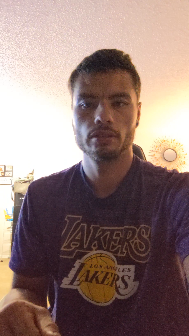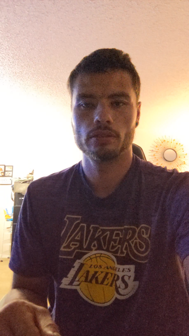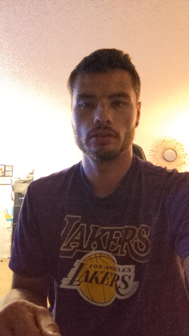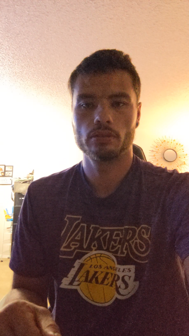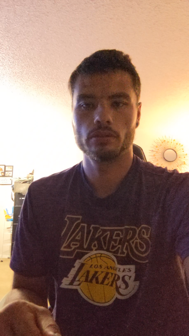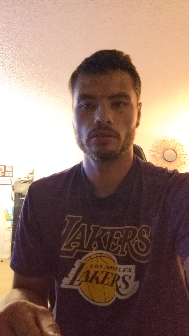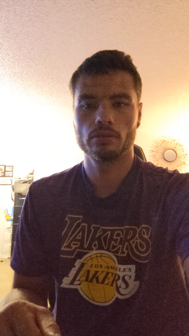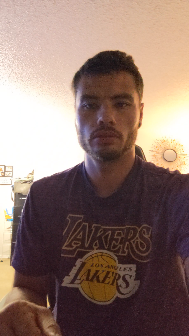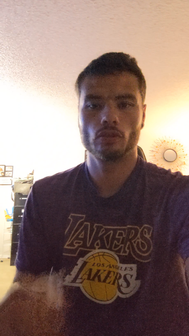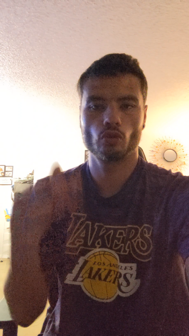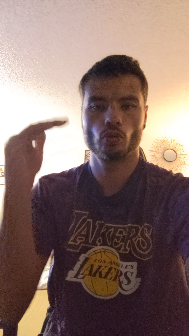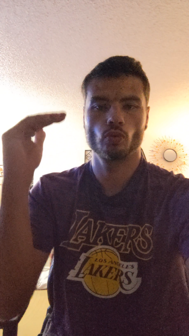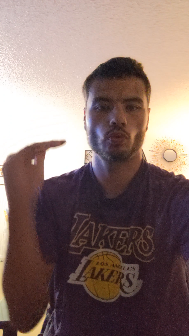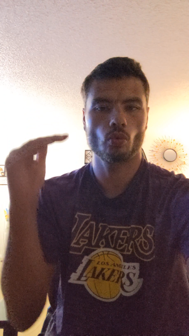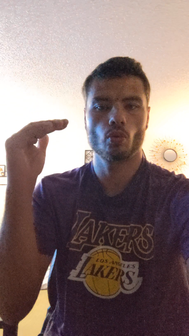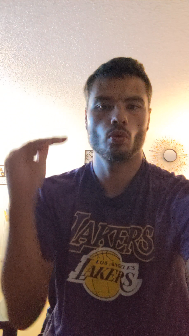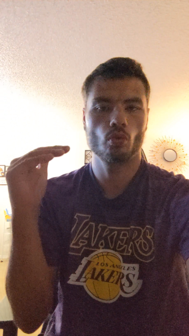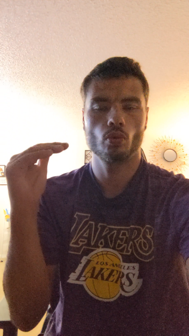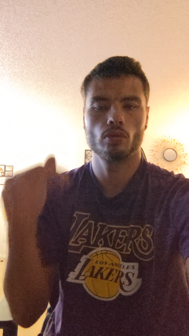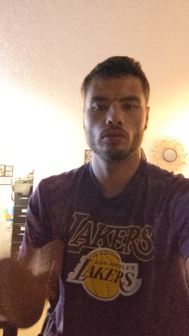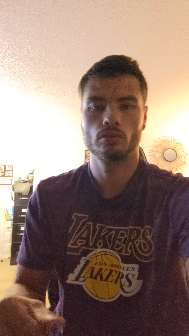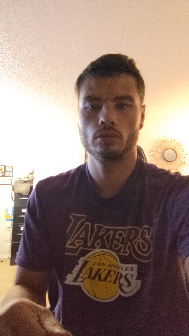short